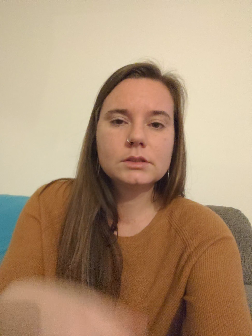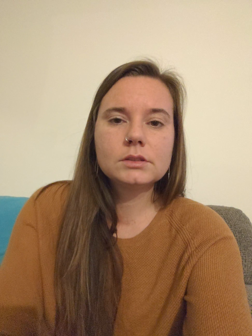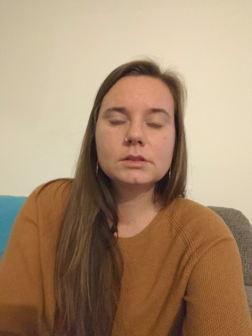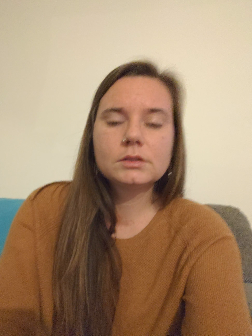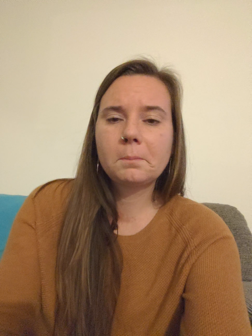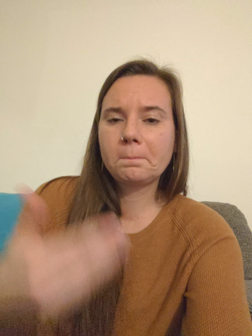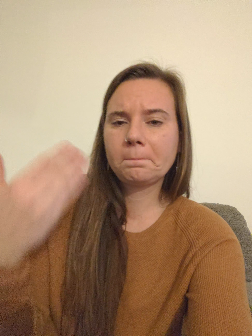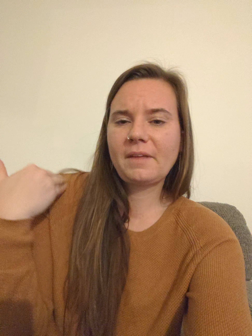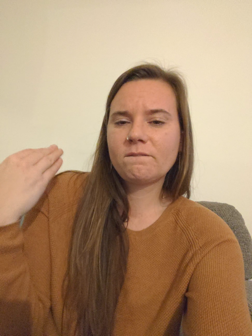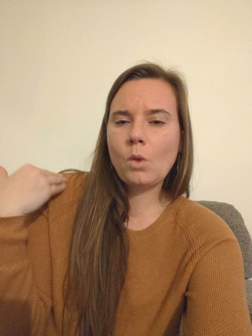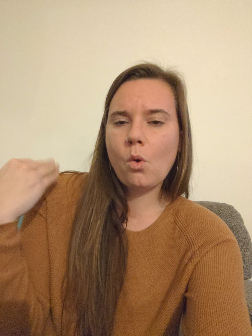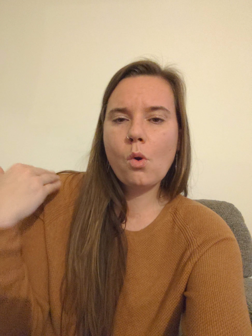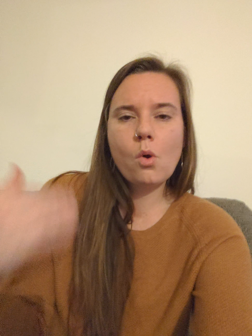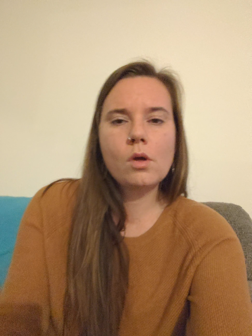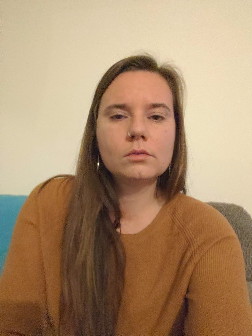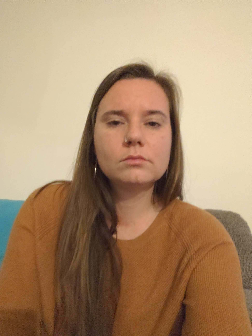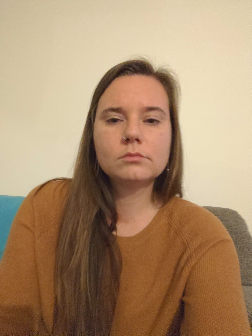before